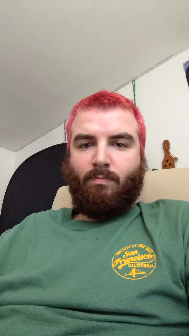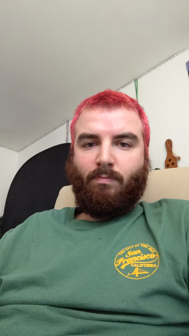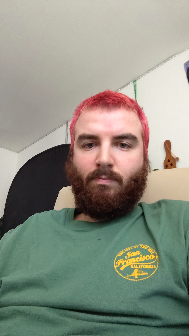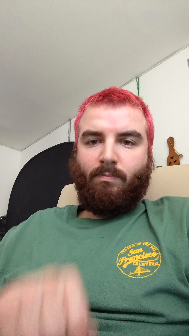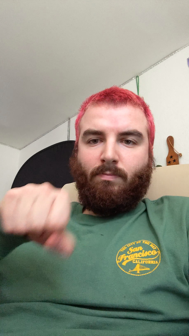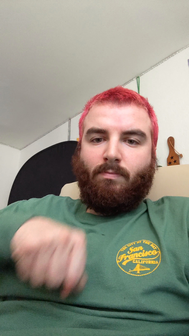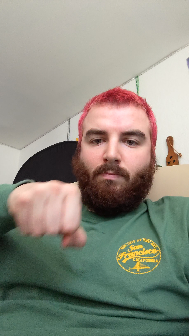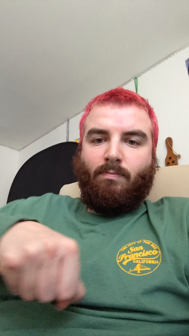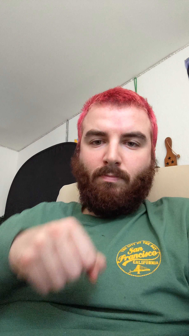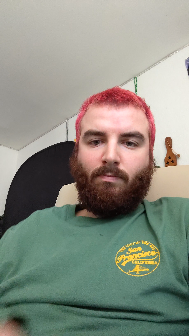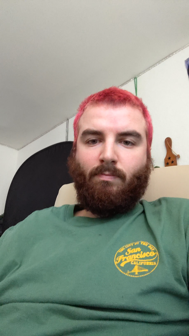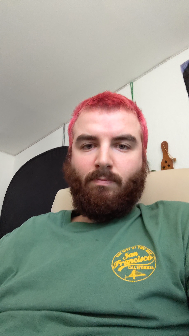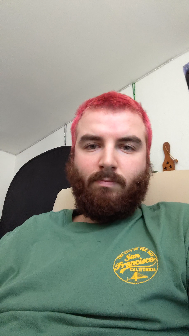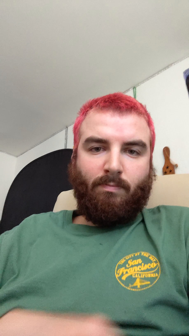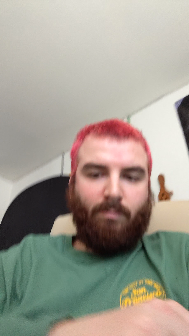bicycle